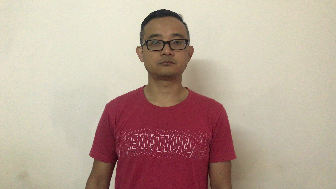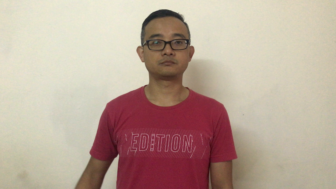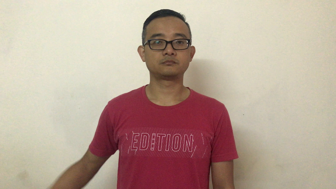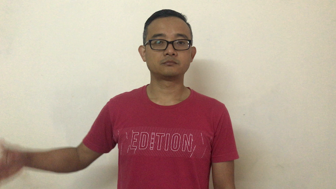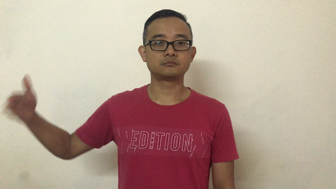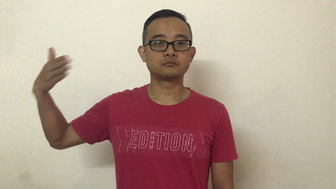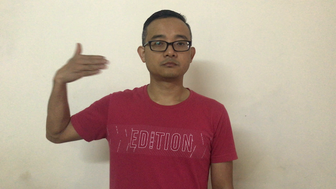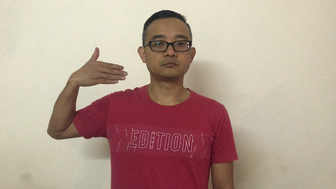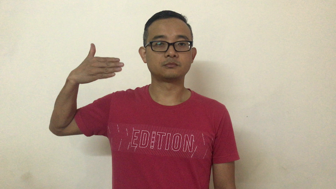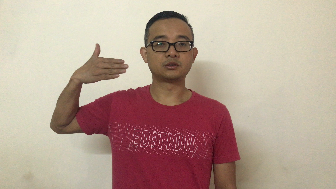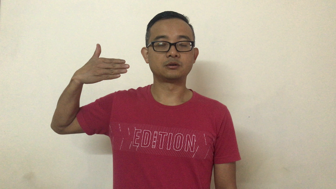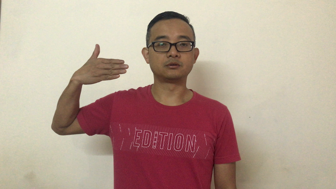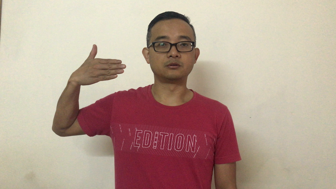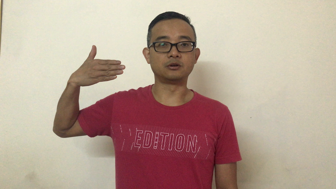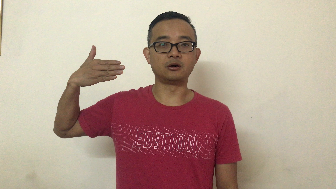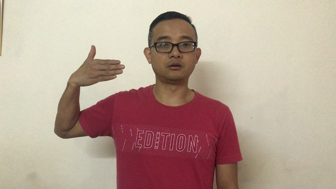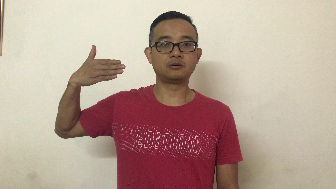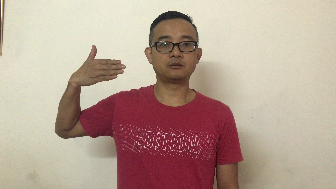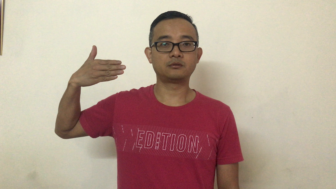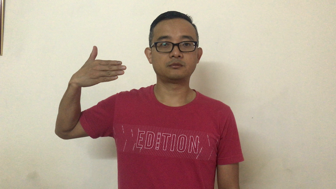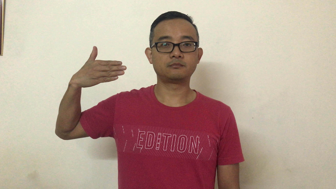ल